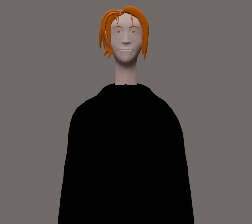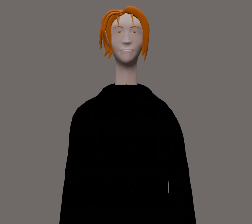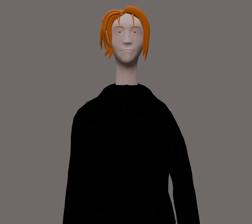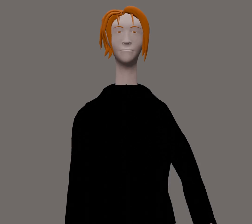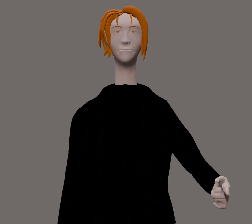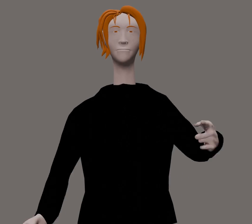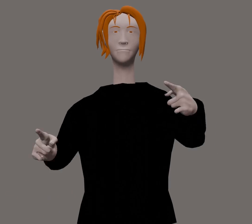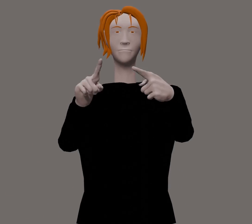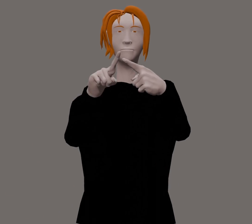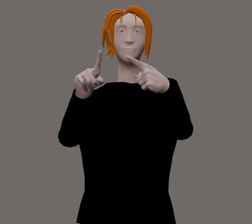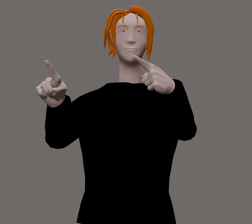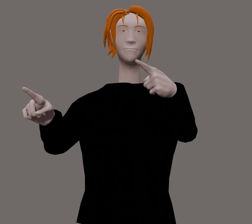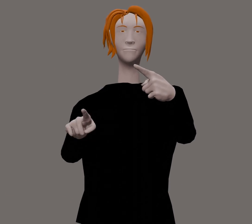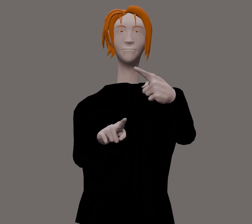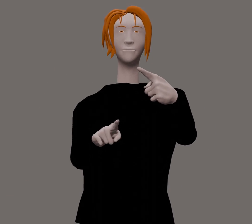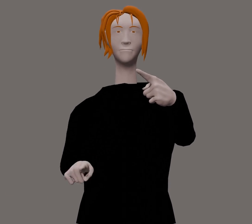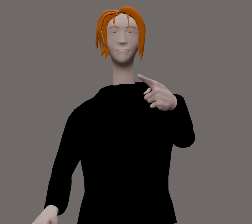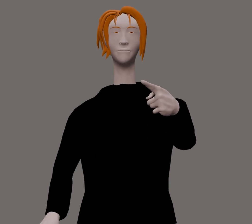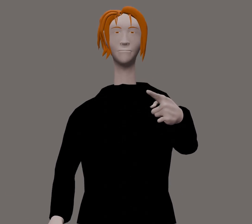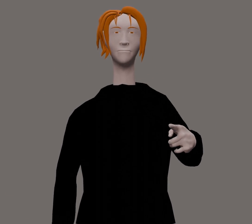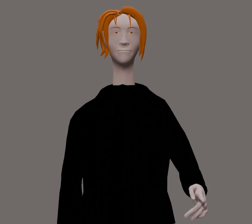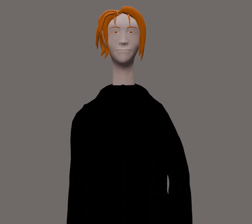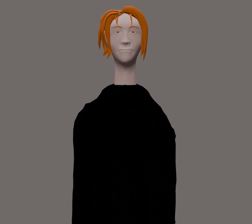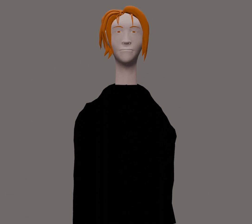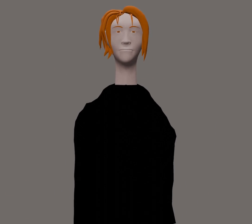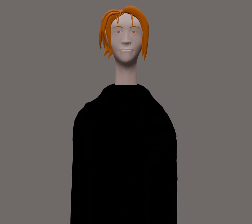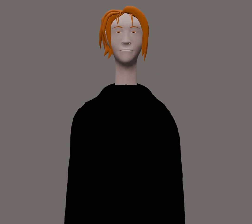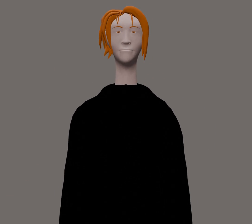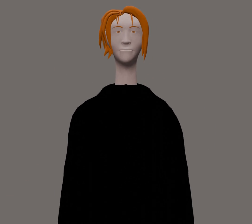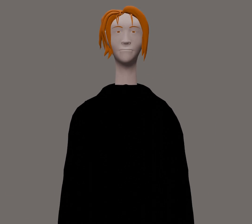Bolt Lightning